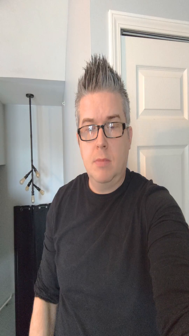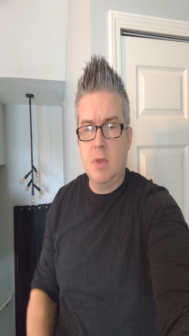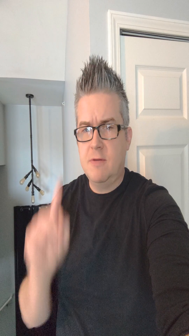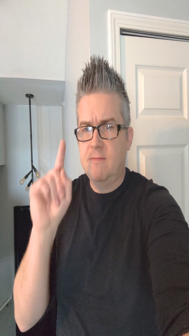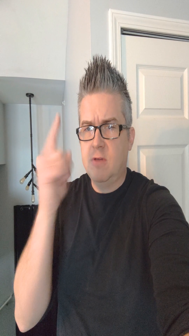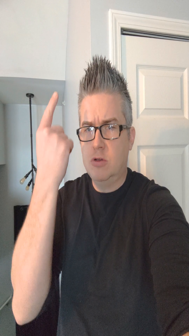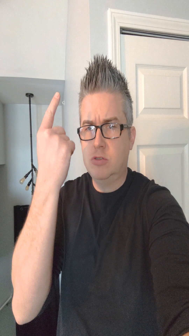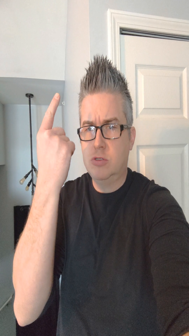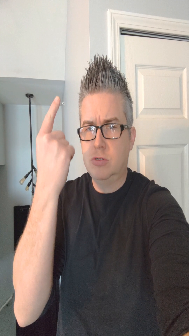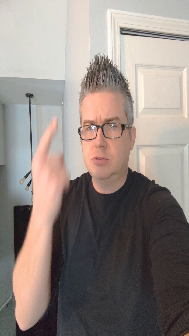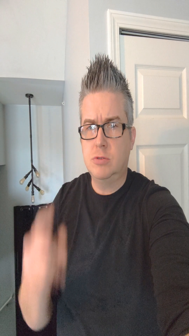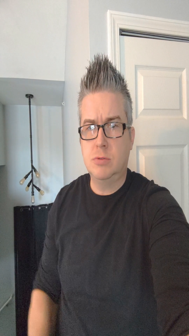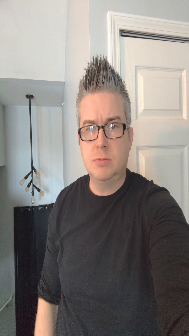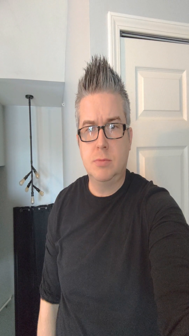first